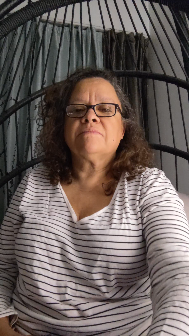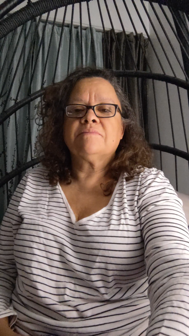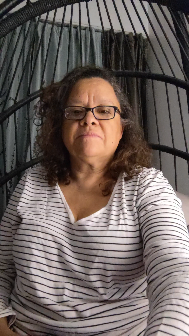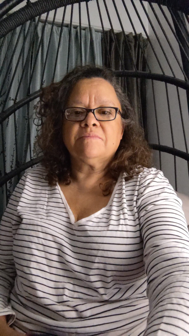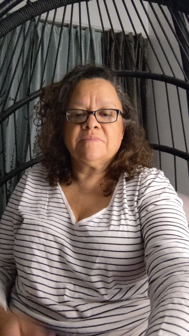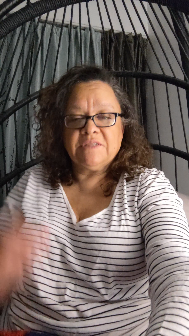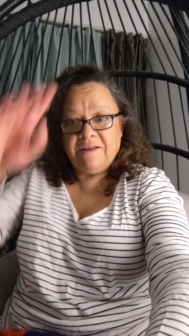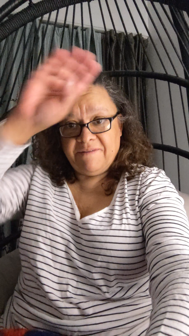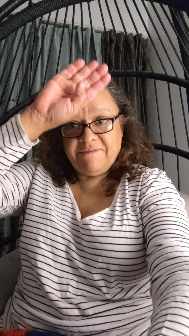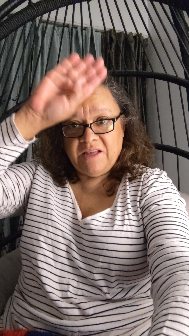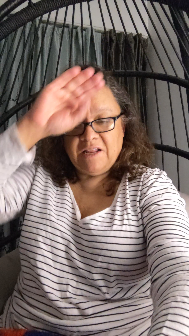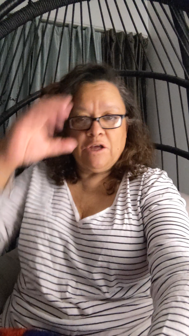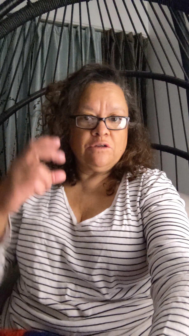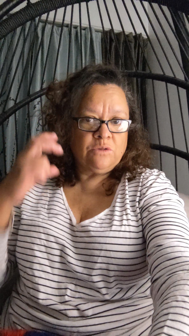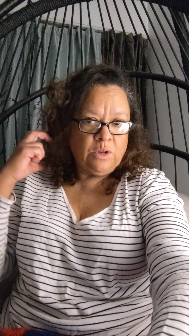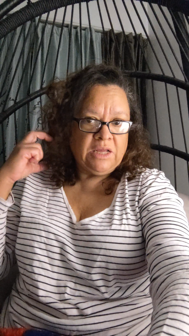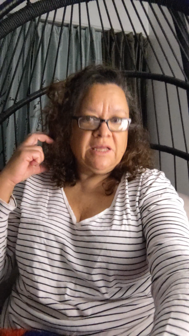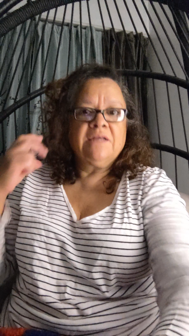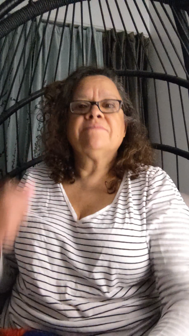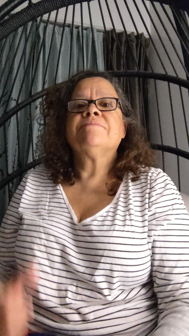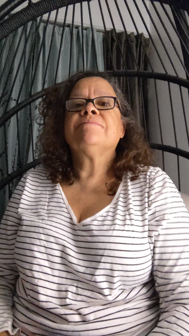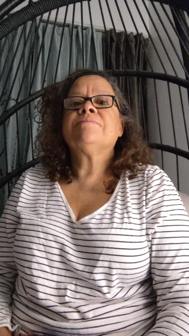fire truck